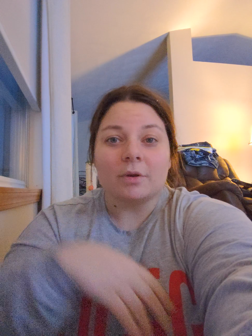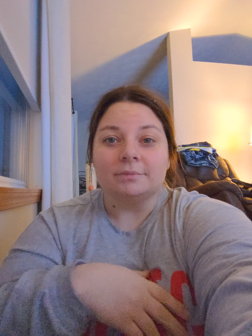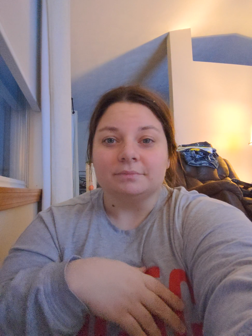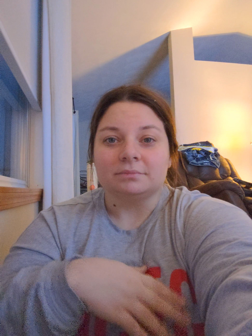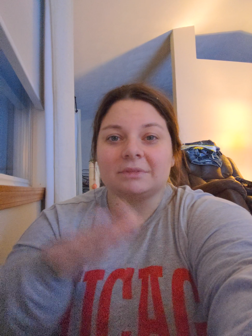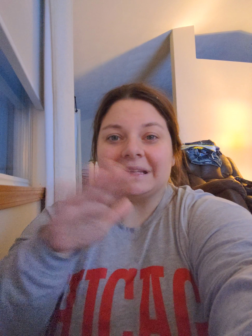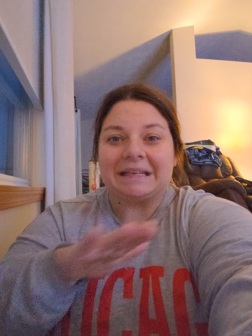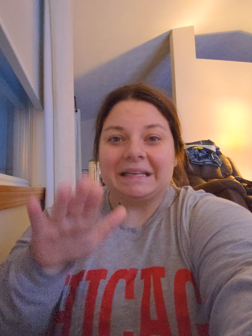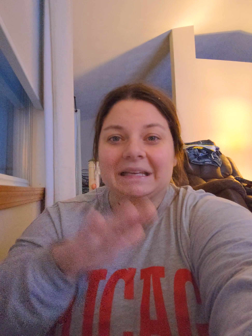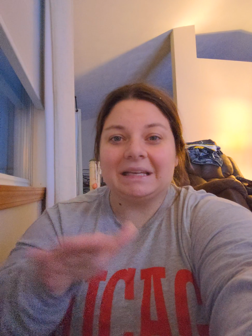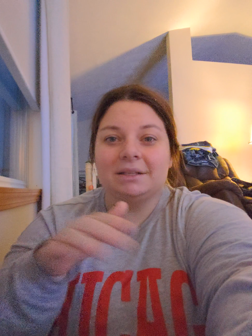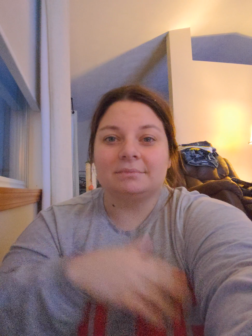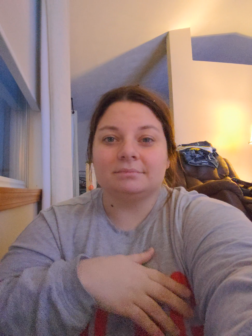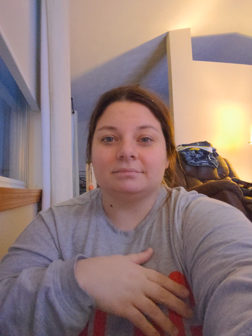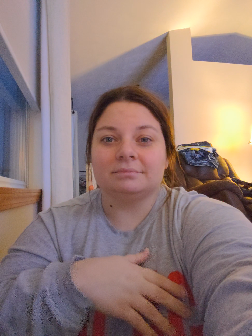clean